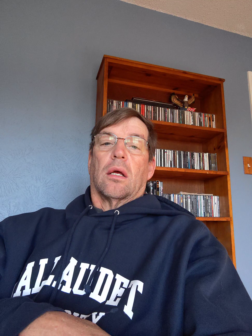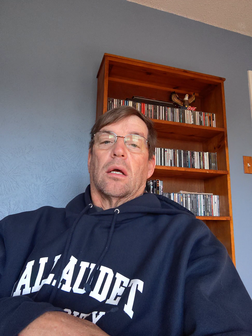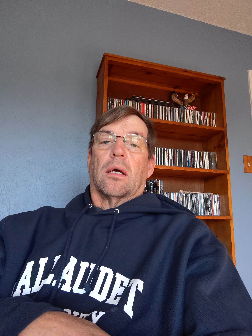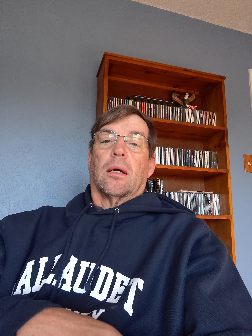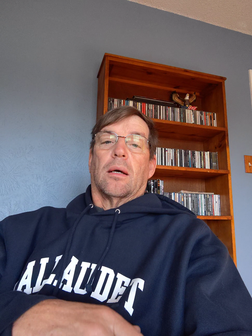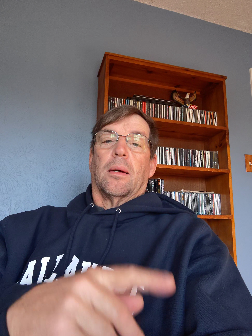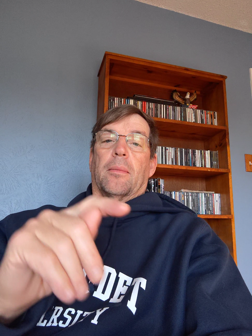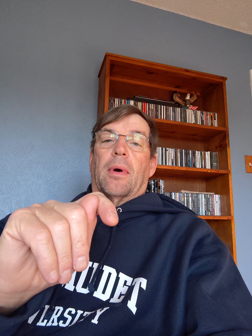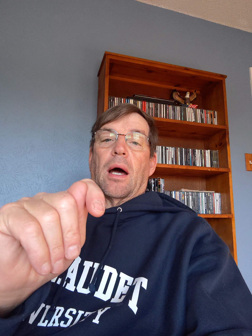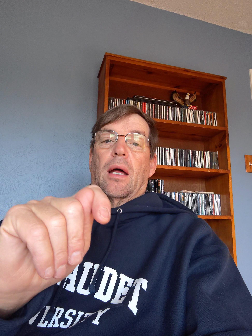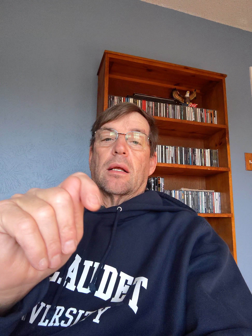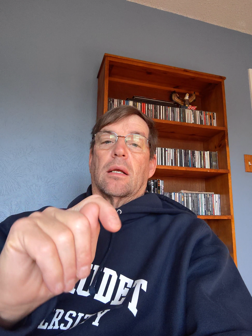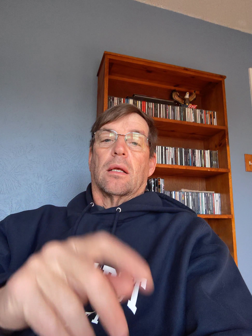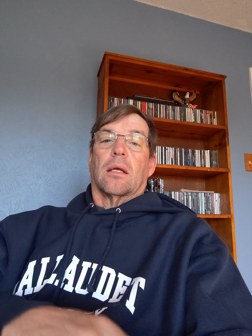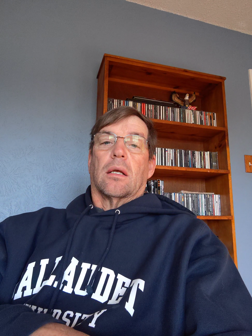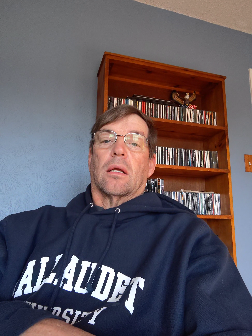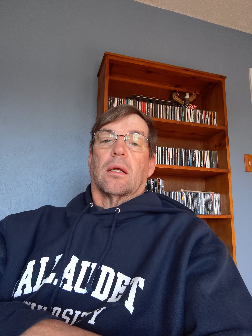potty